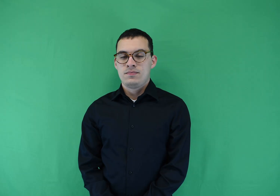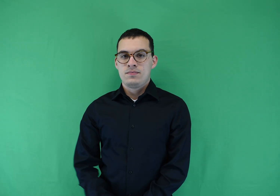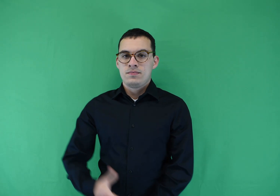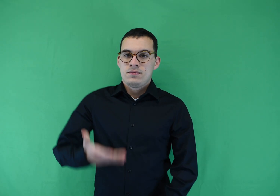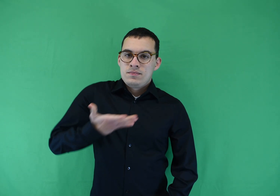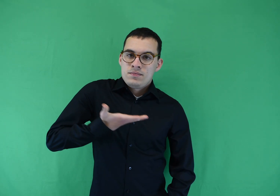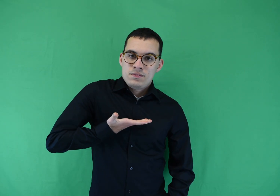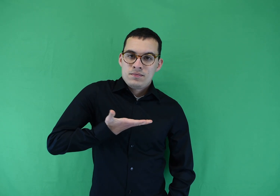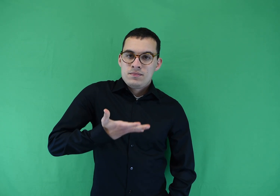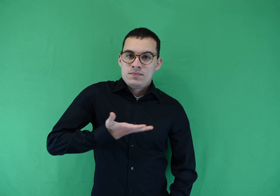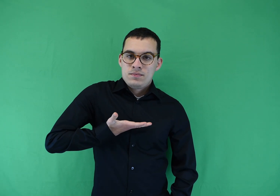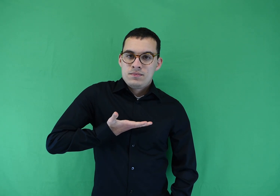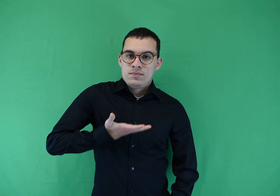tener